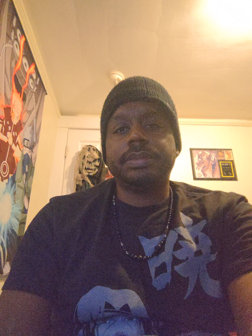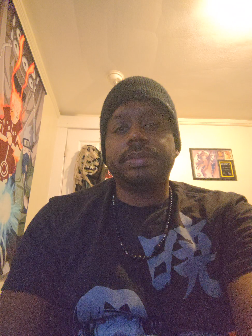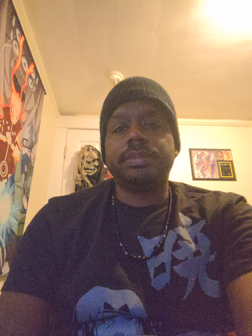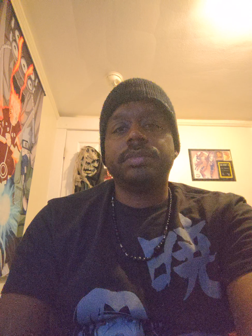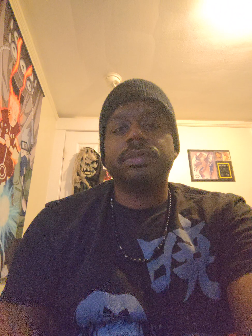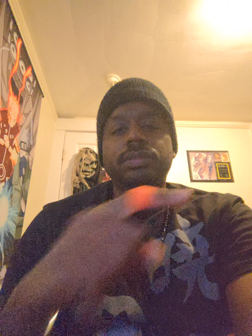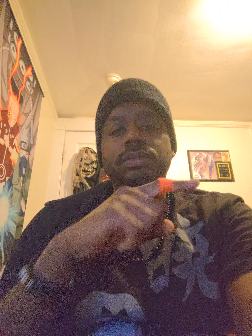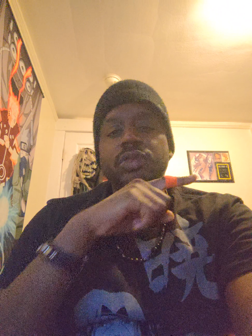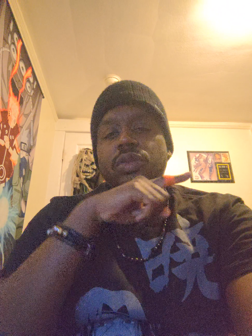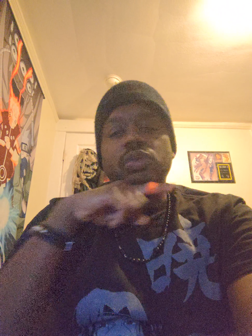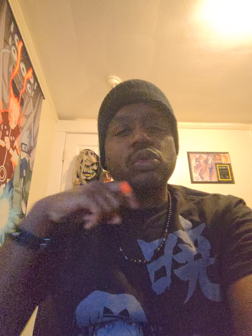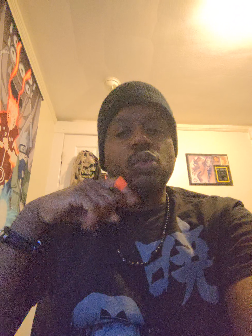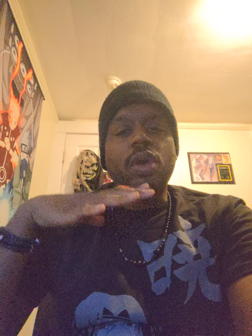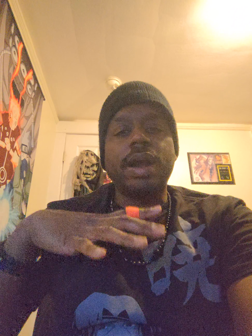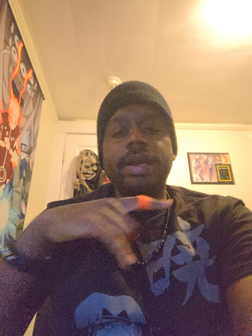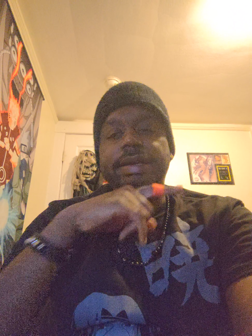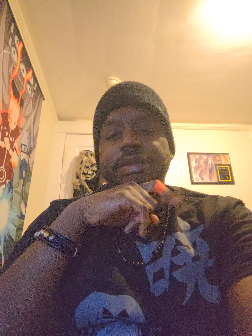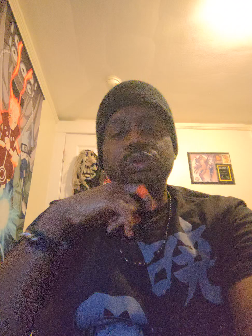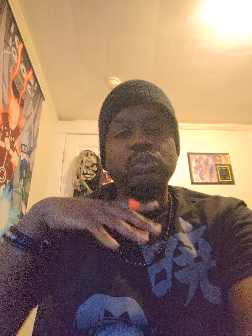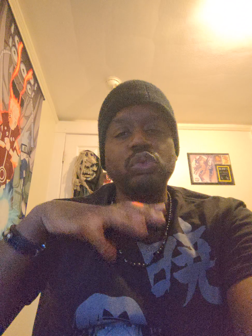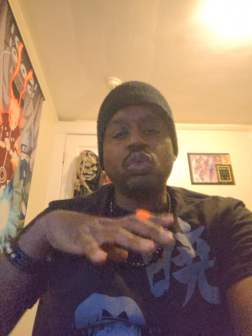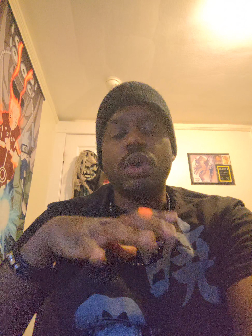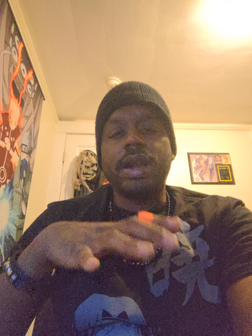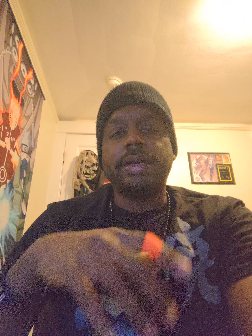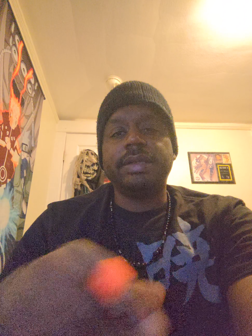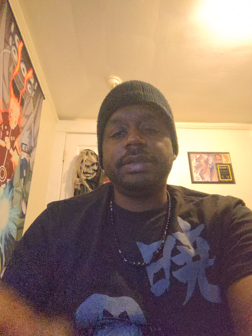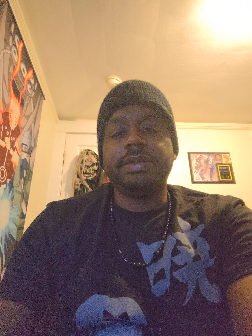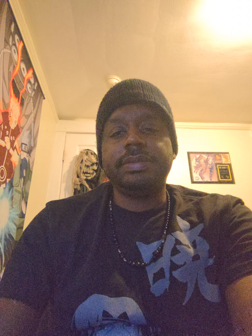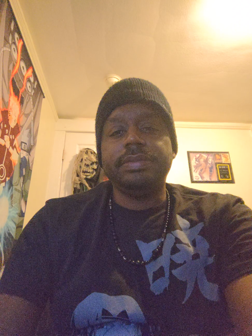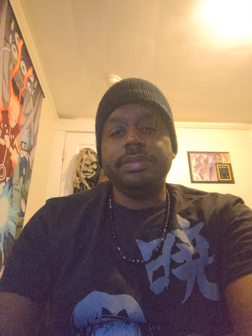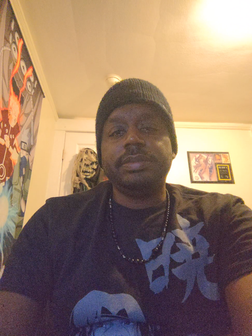dryer